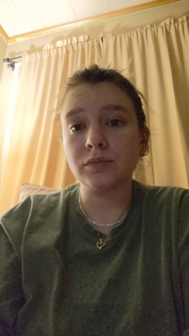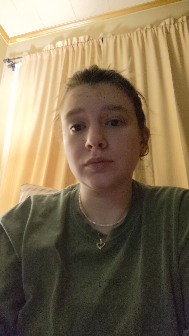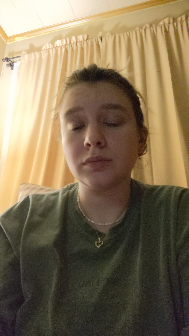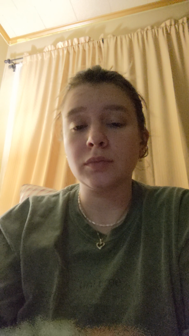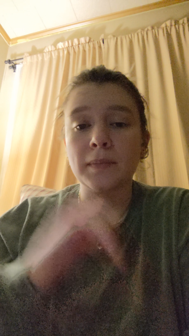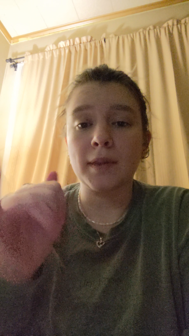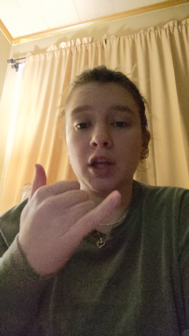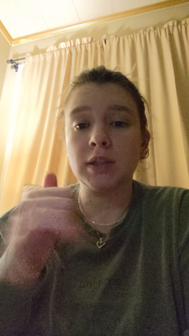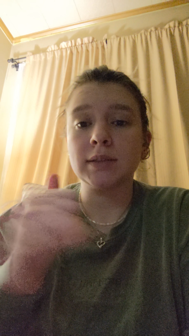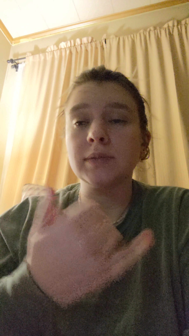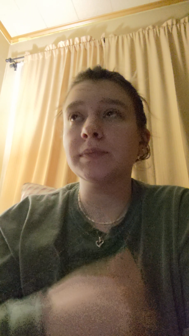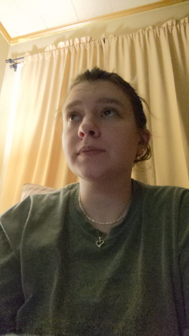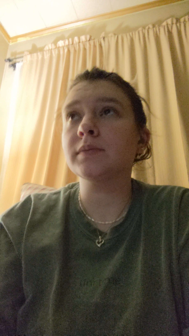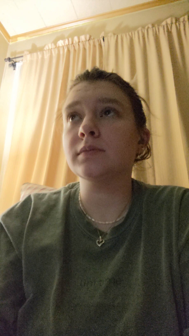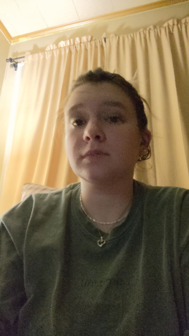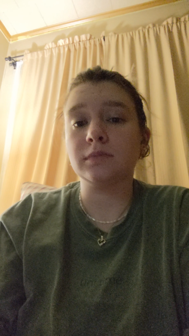party